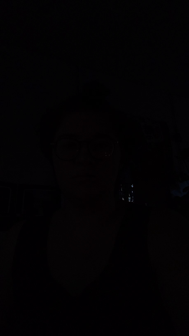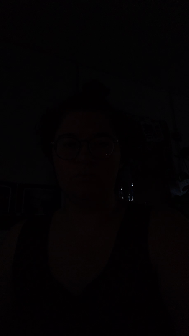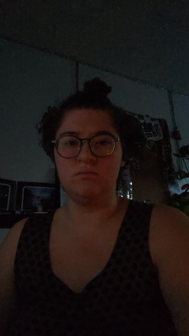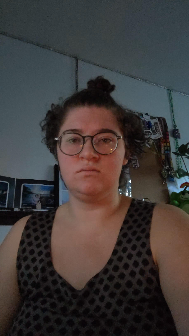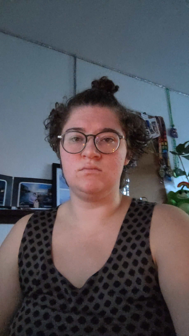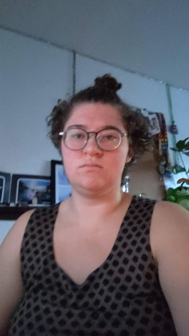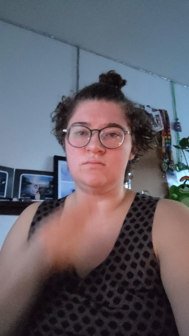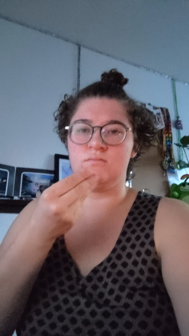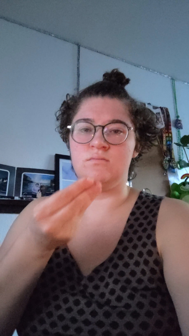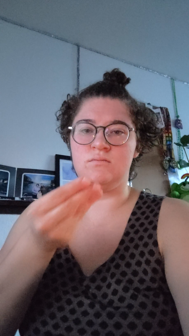feed